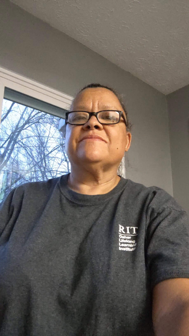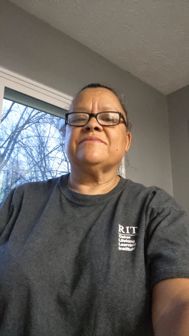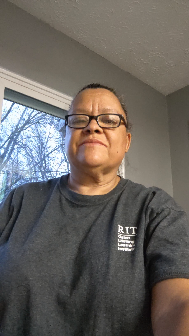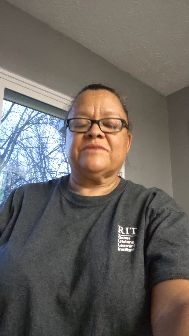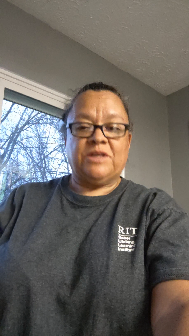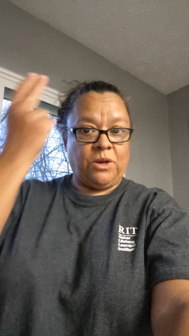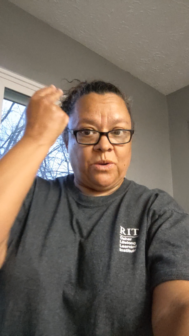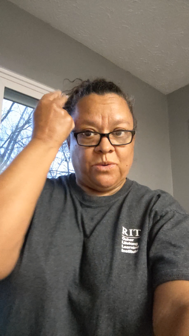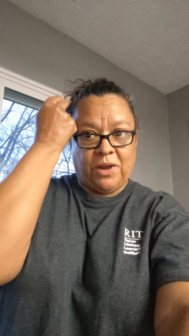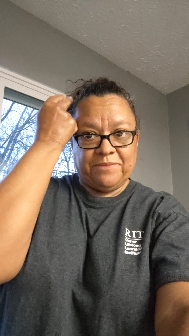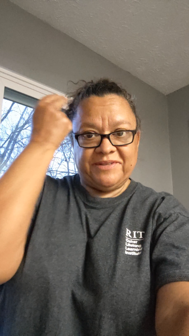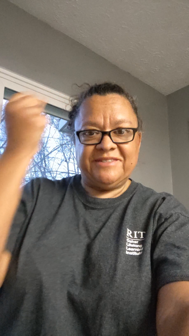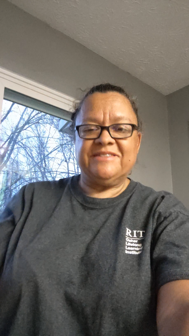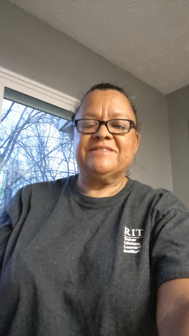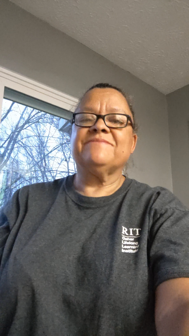rabbit